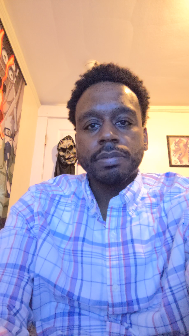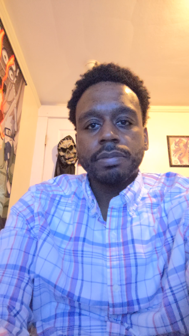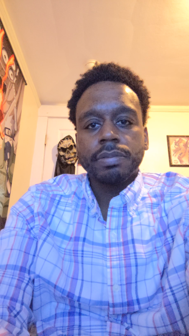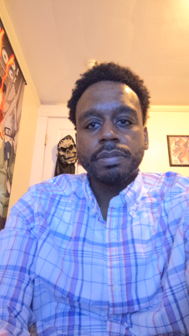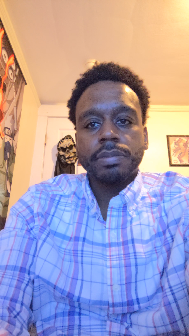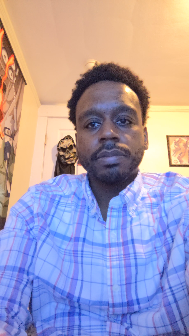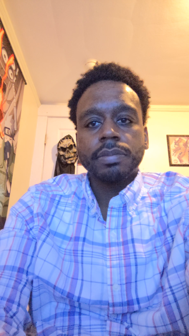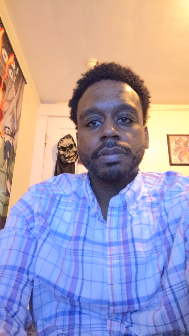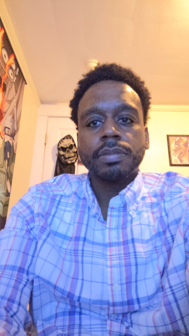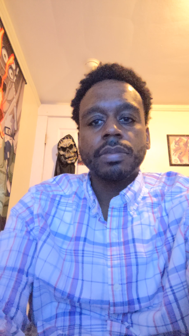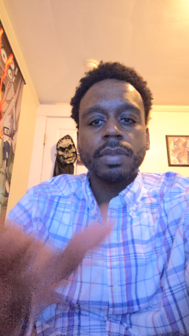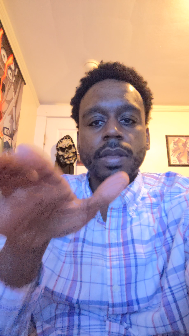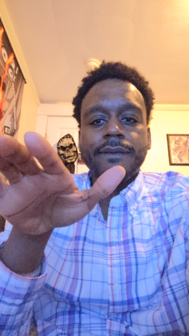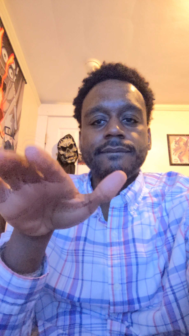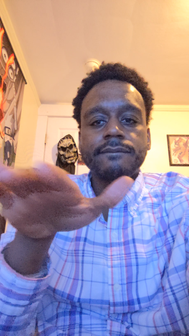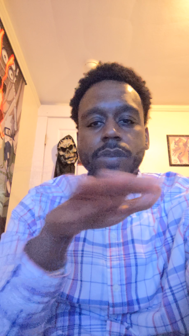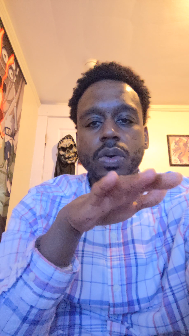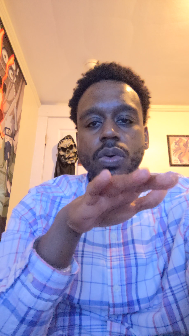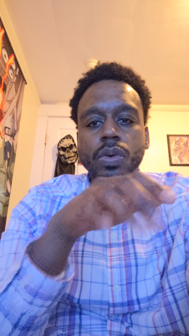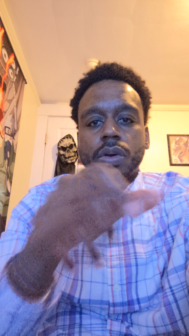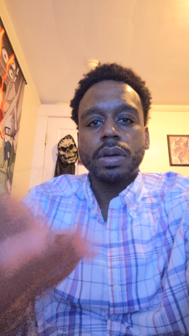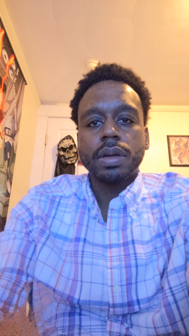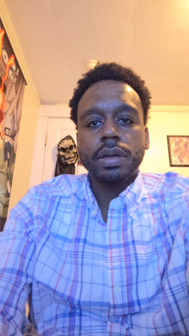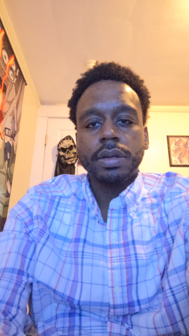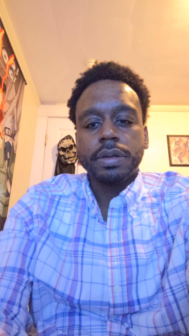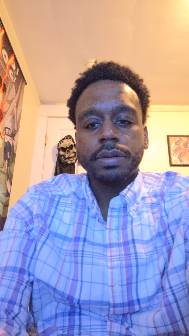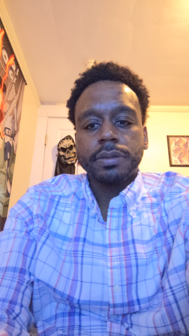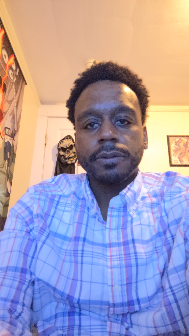full